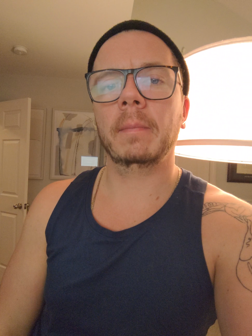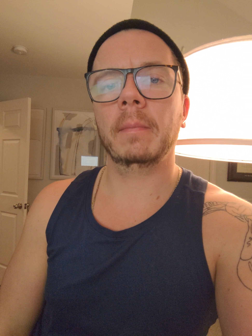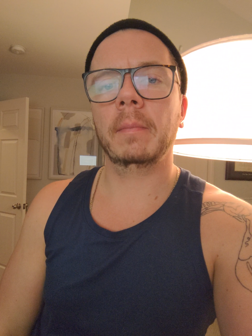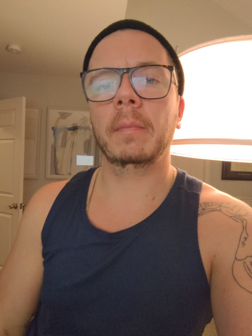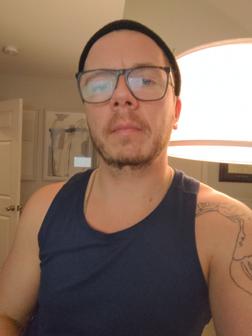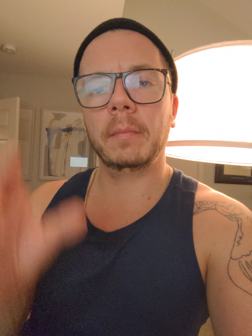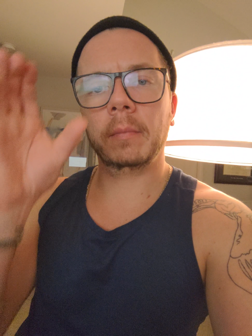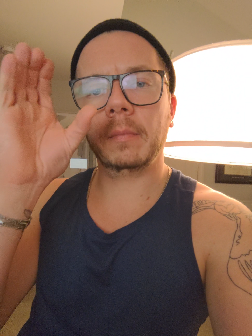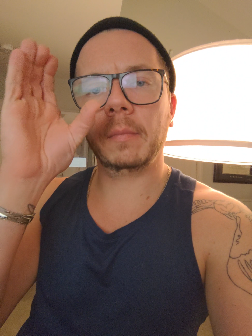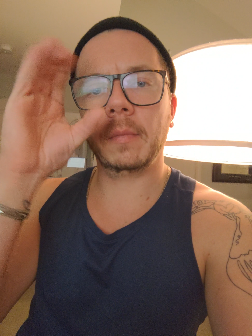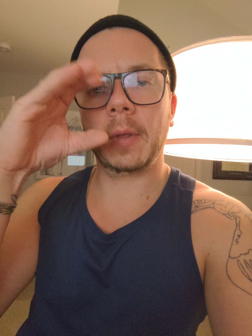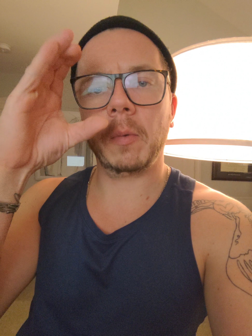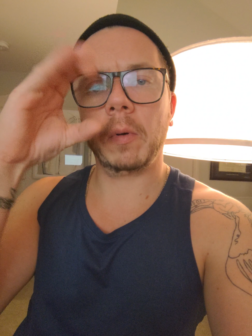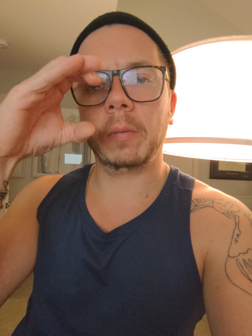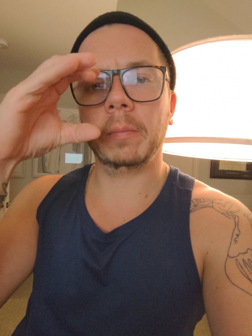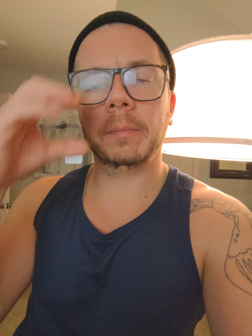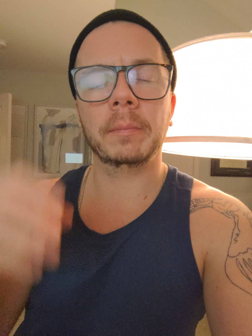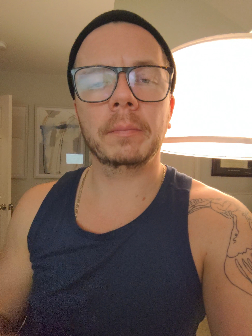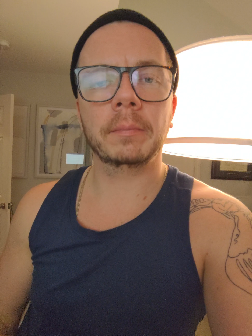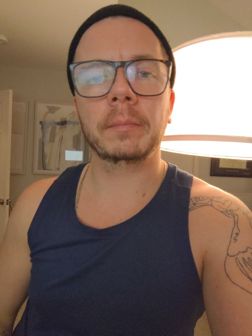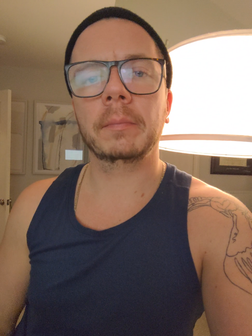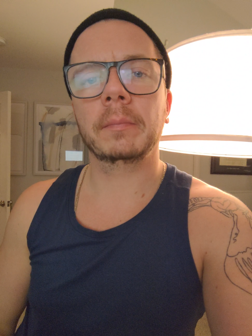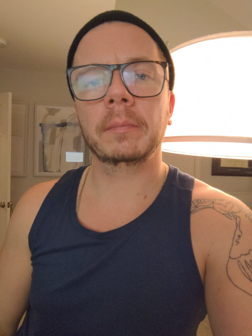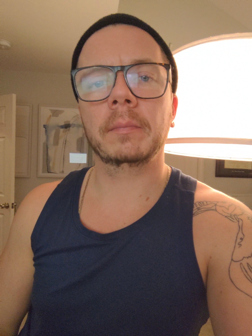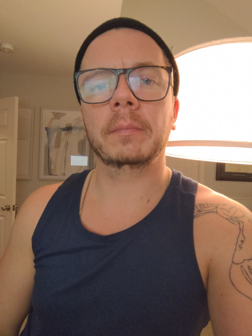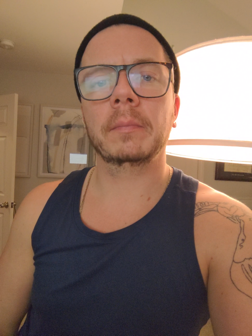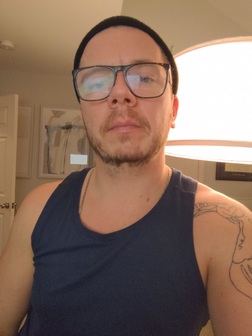owl